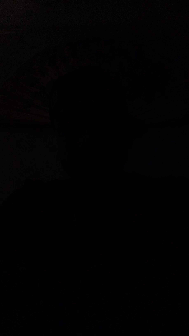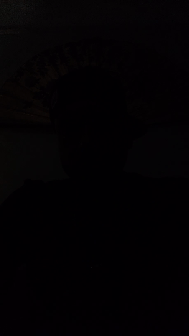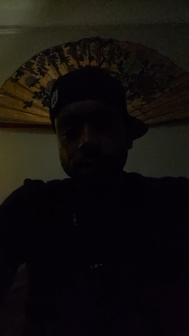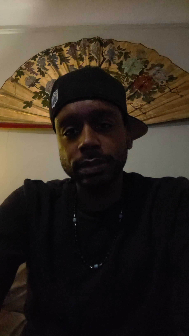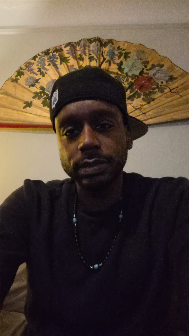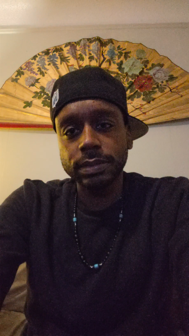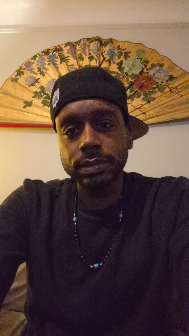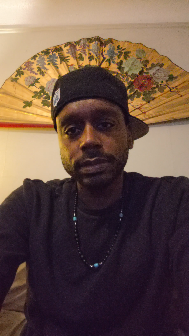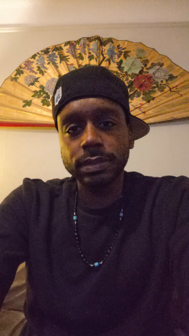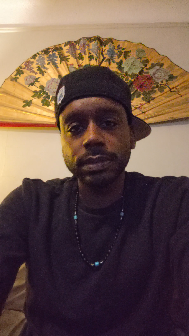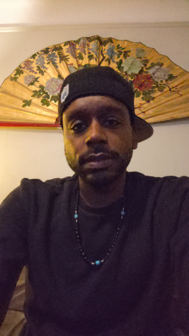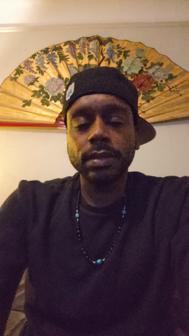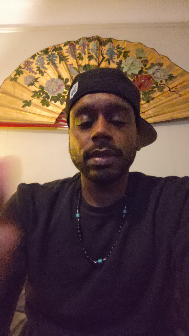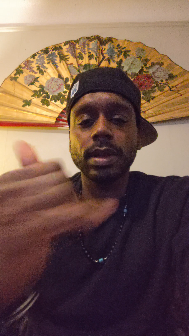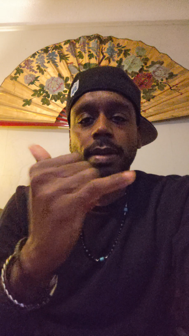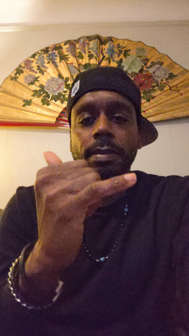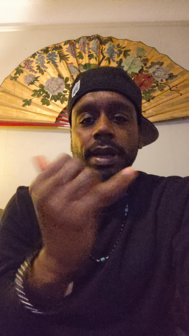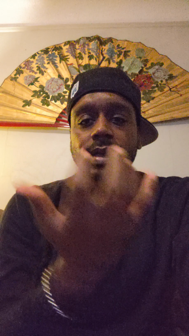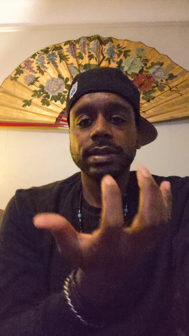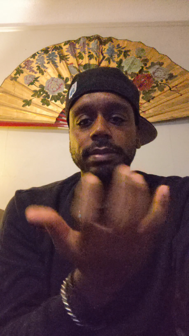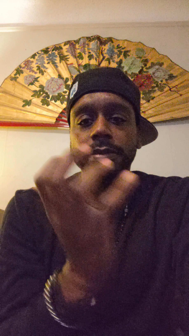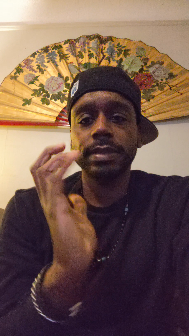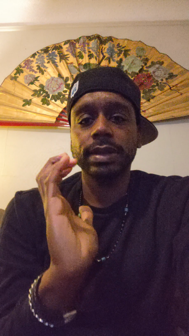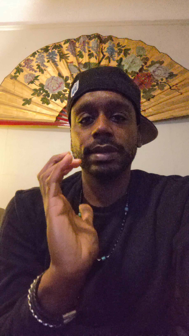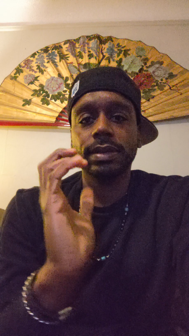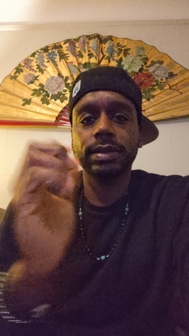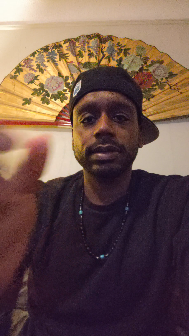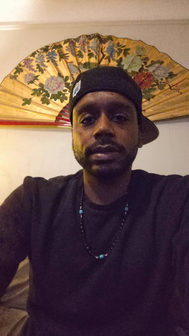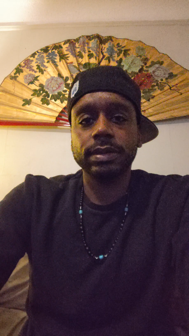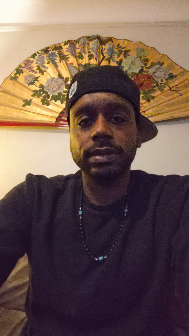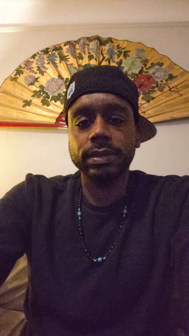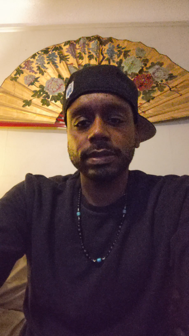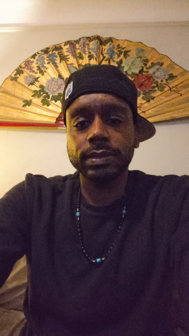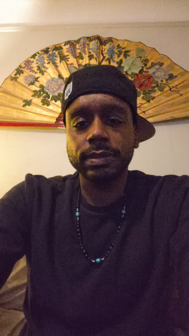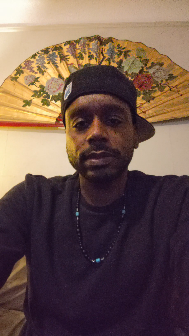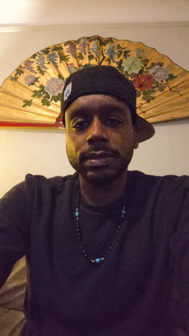playpen